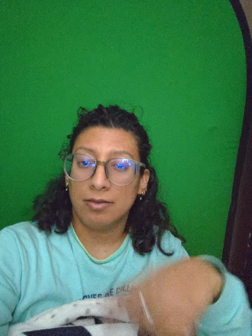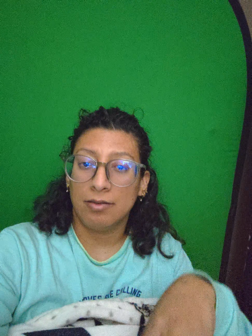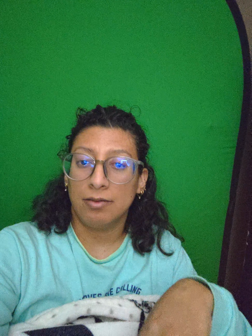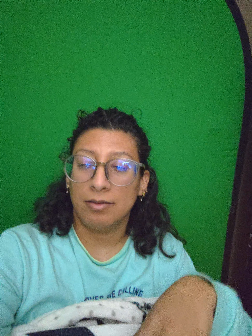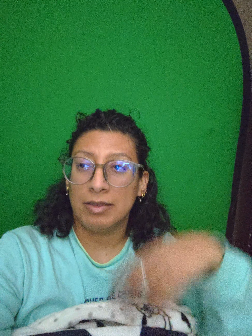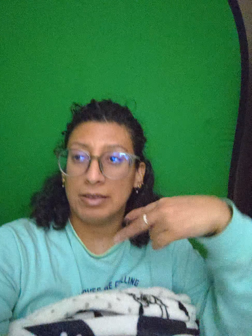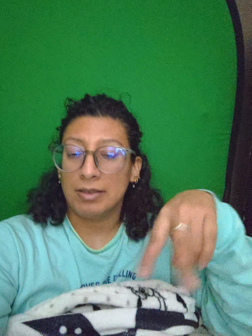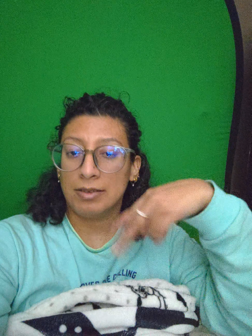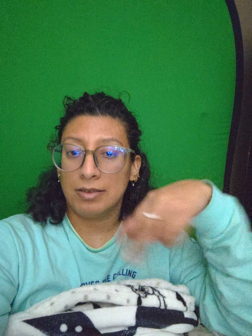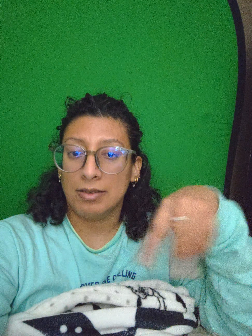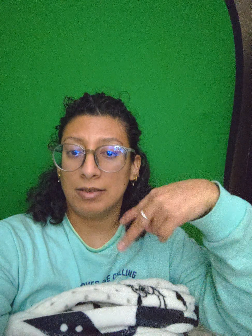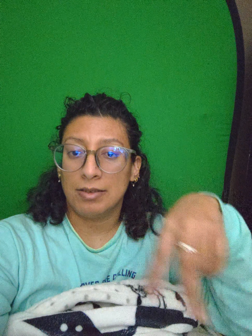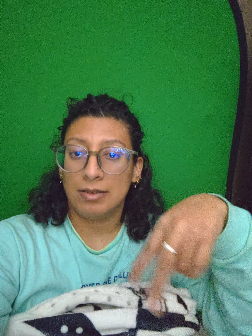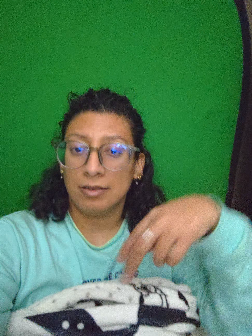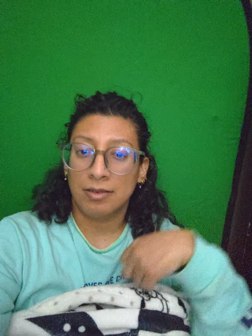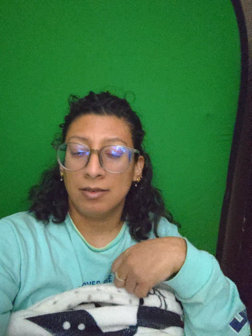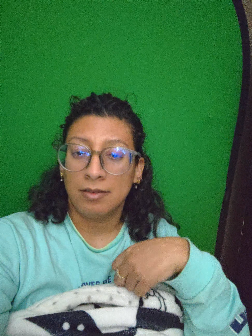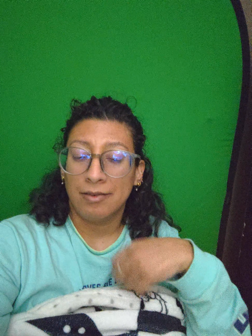dance